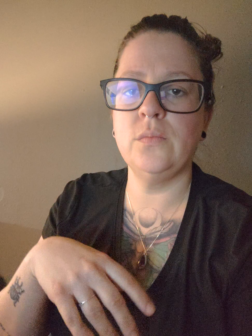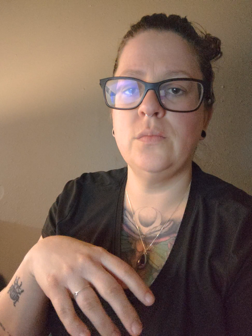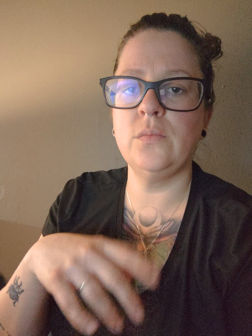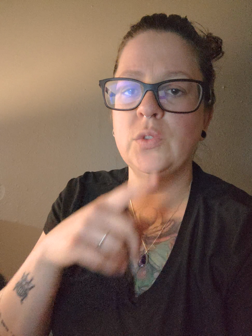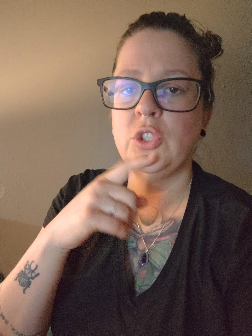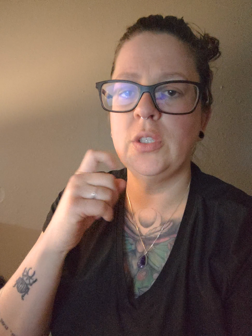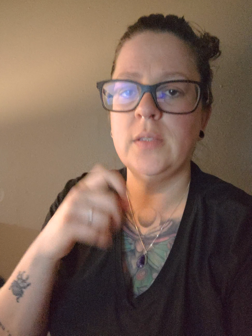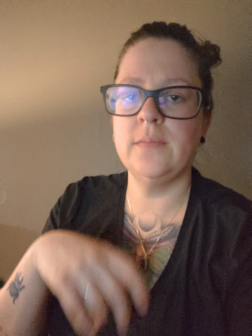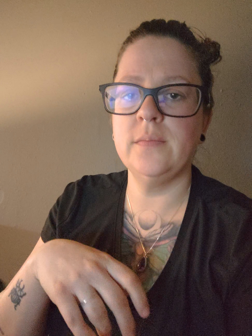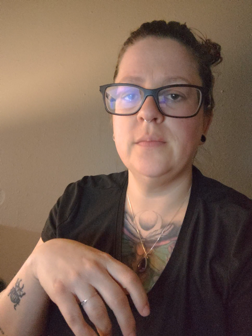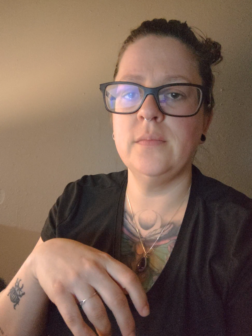dry